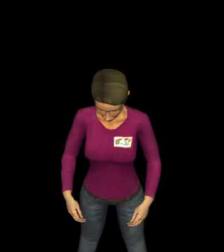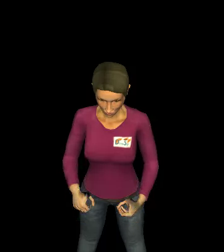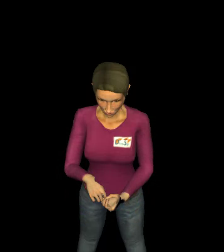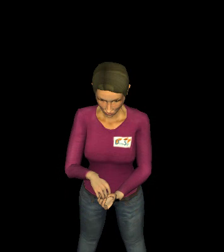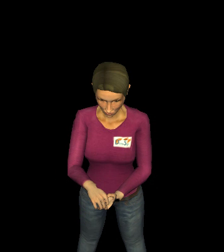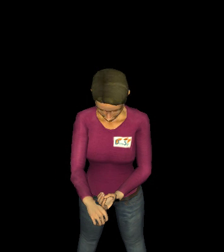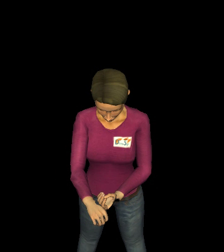مراسل